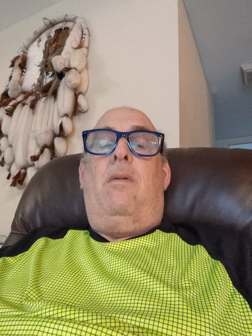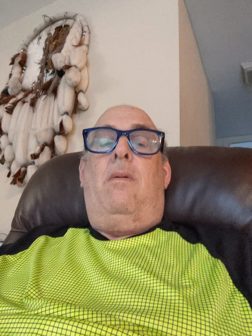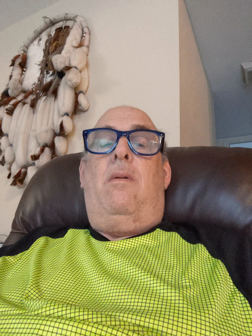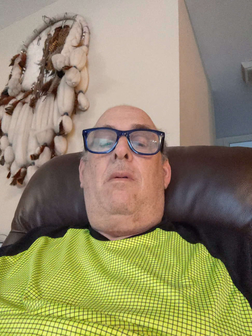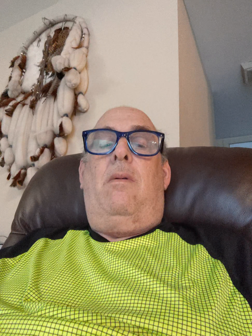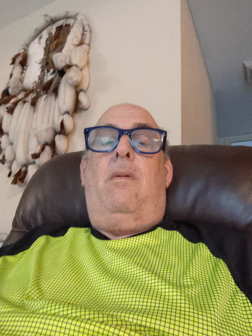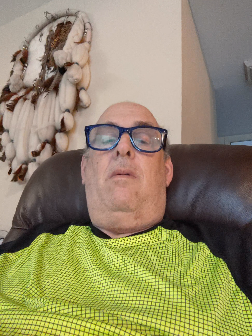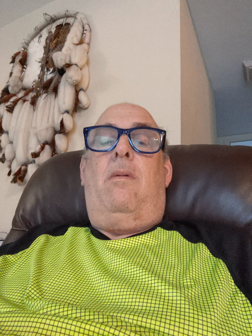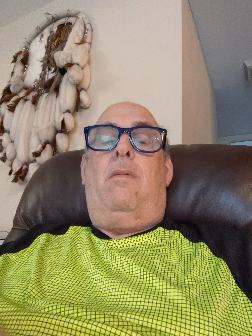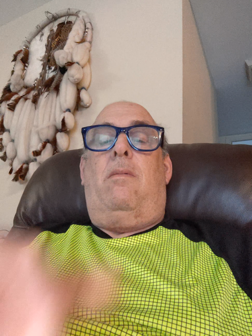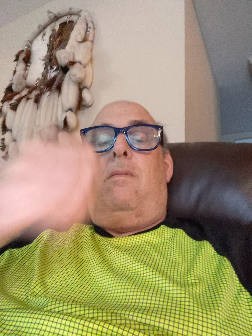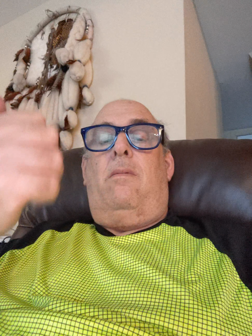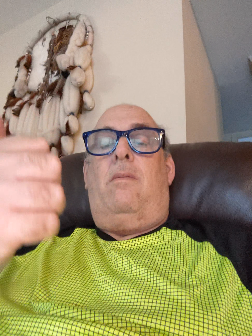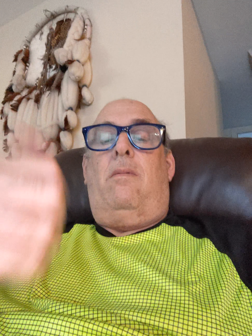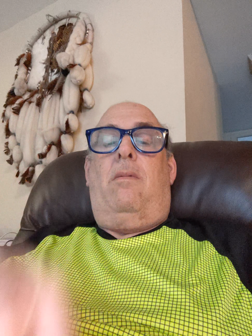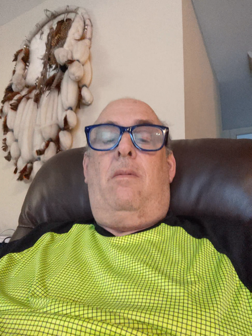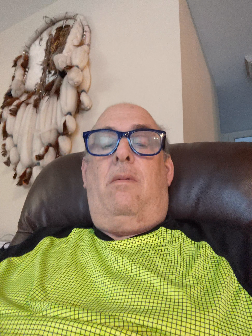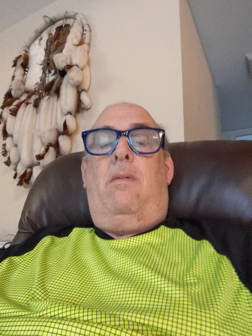another